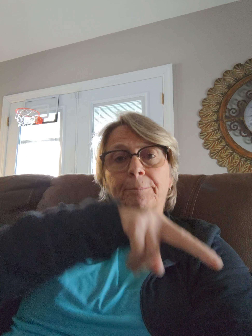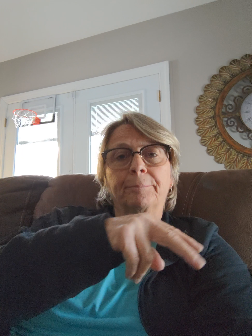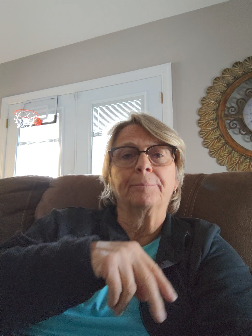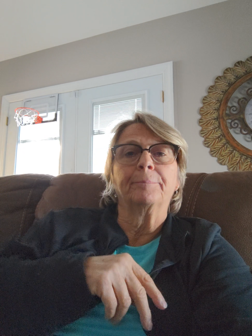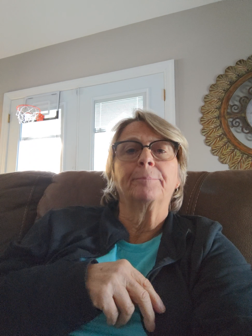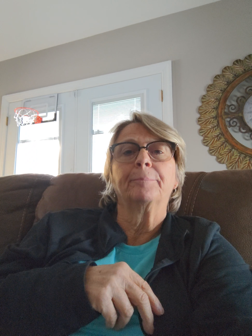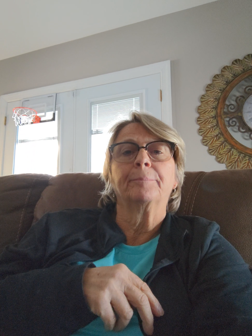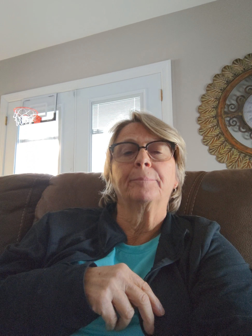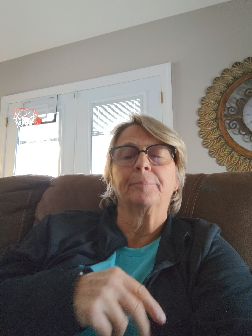jump